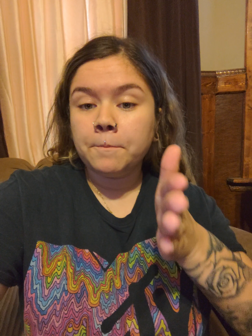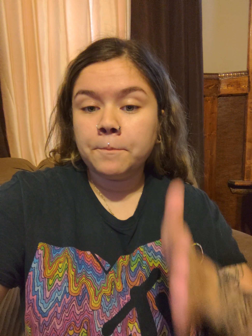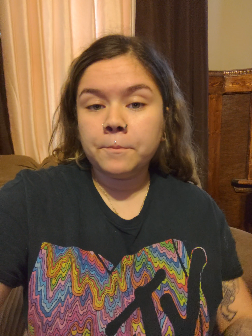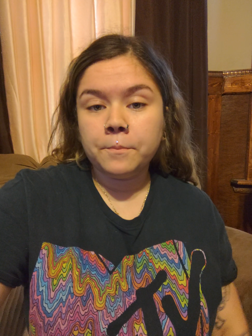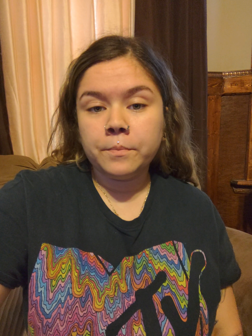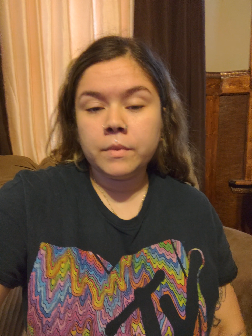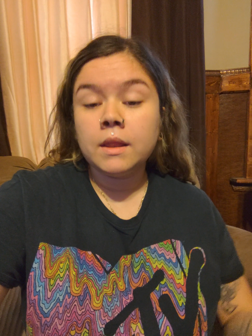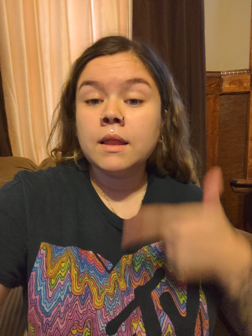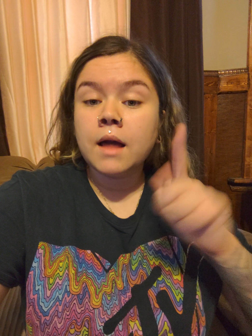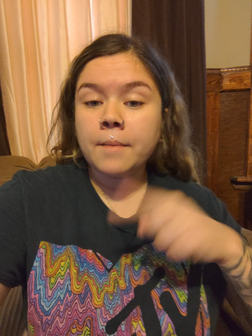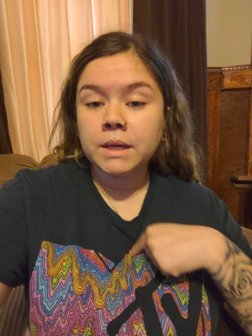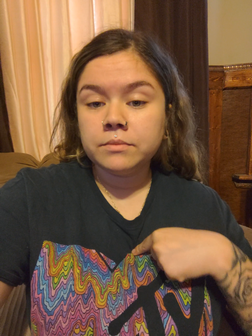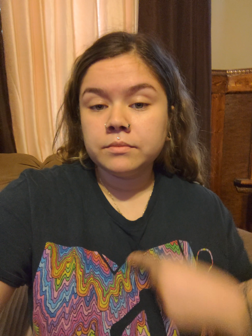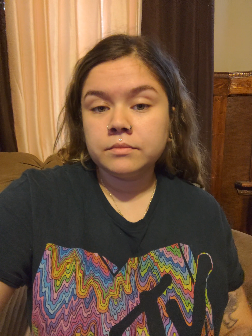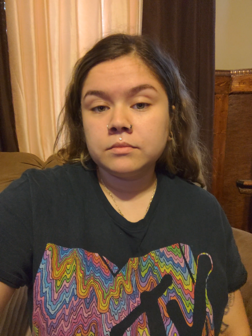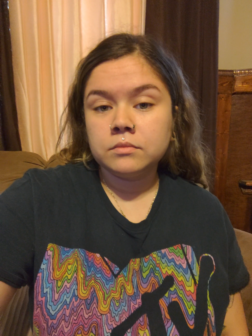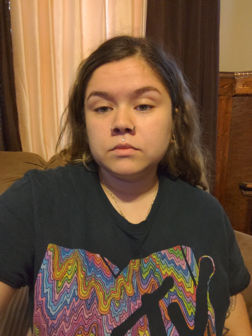let me